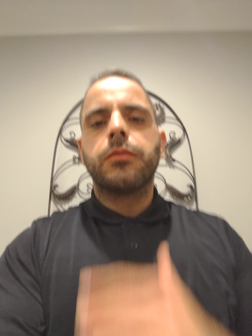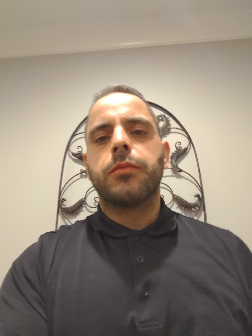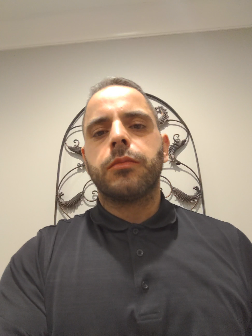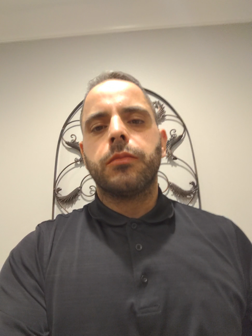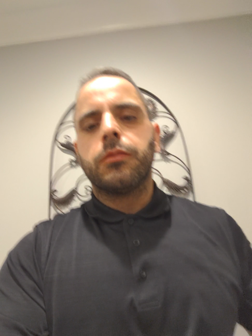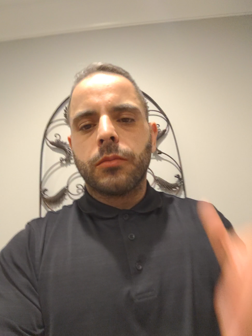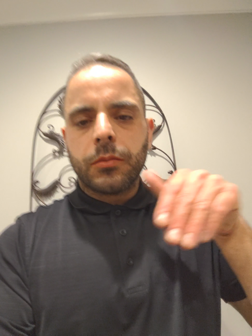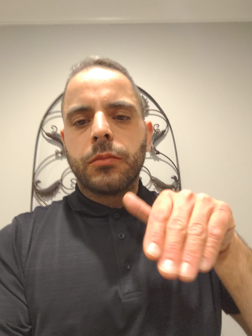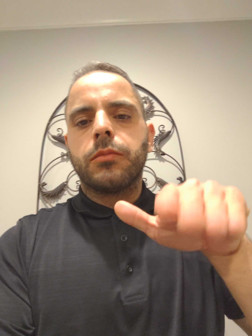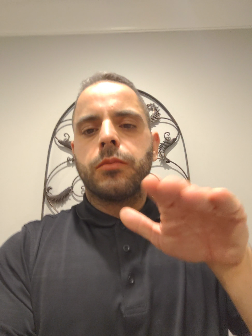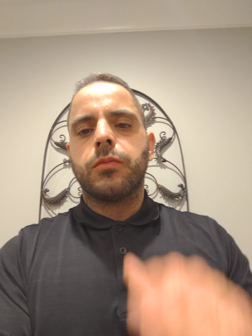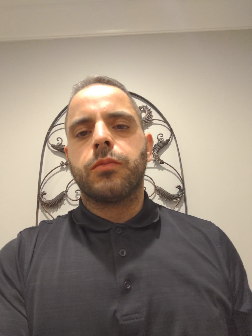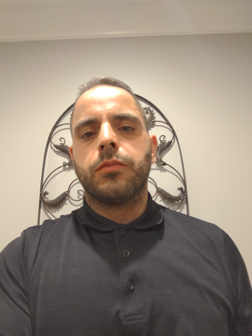into